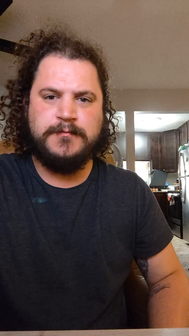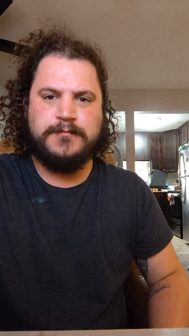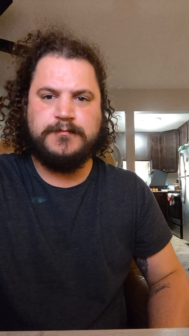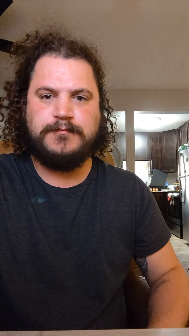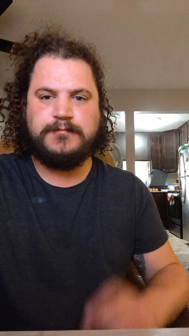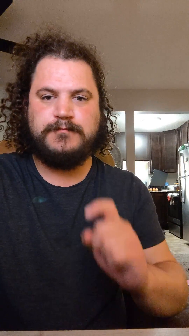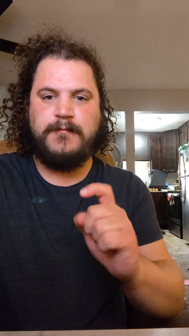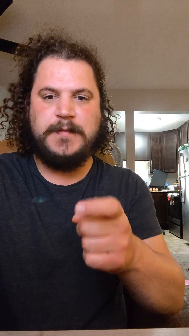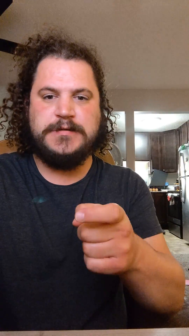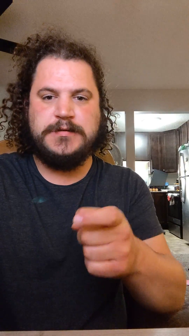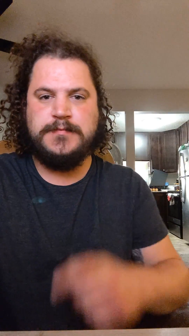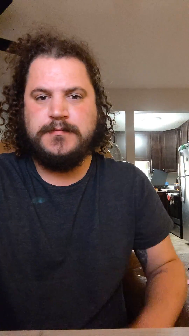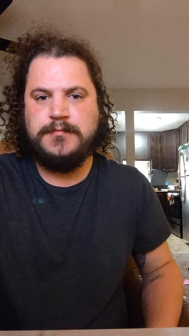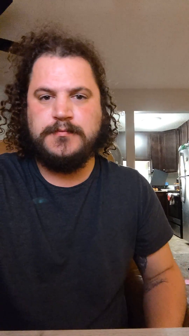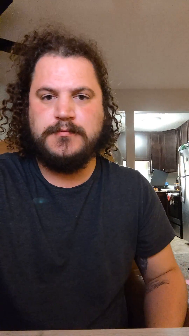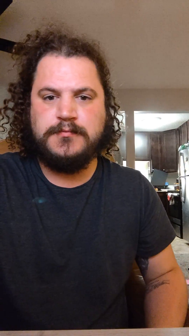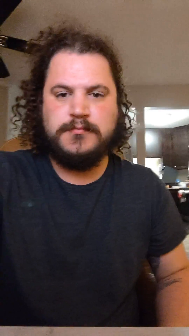present